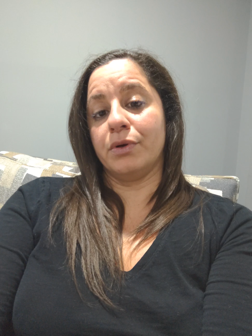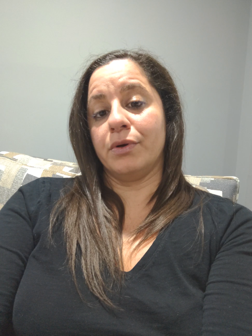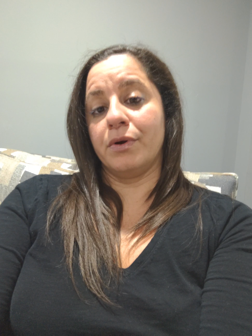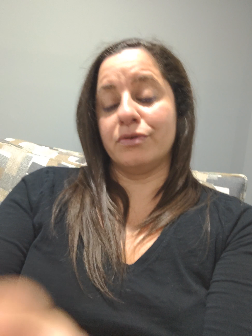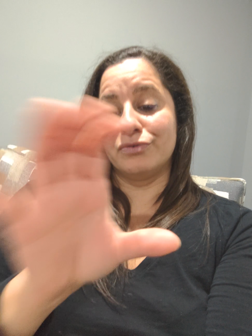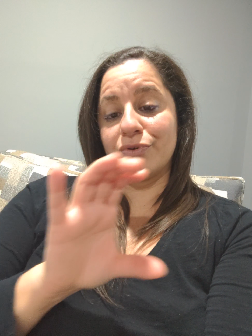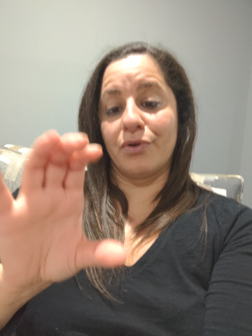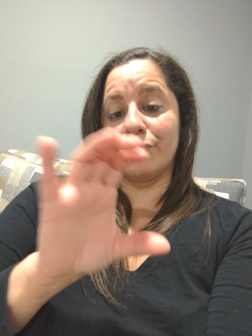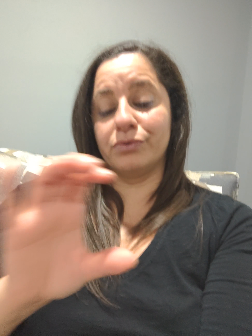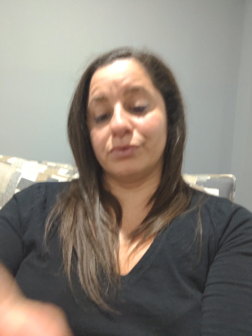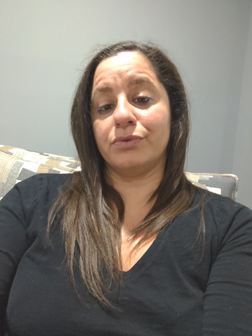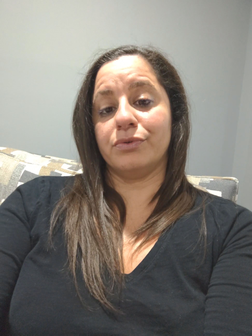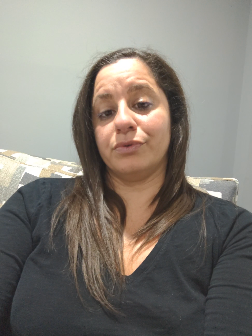chocolate